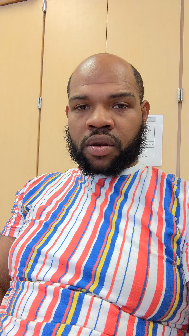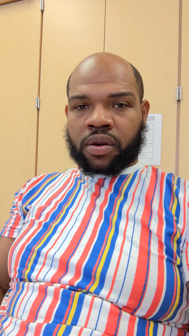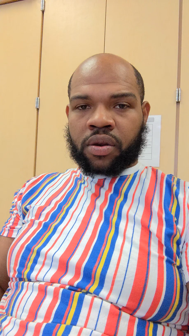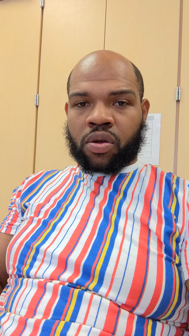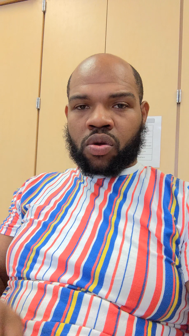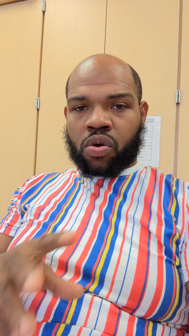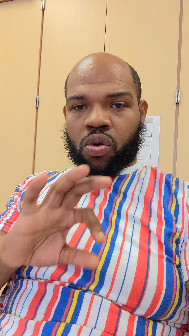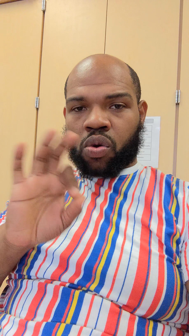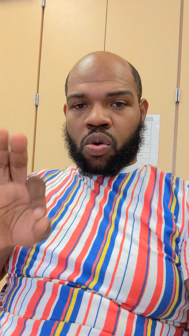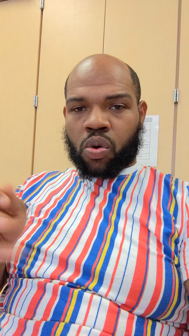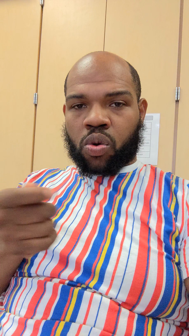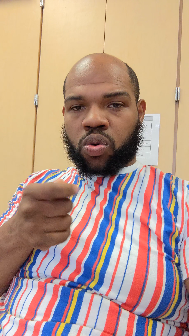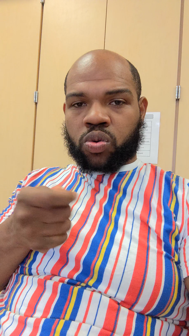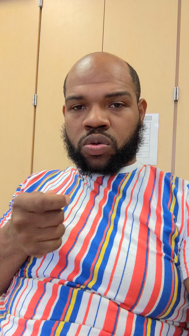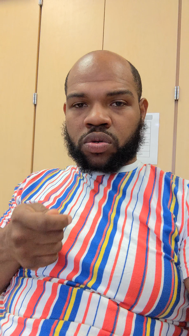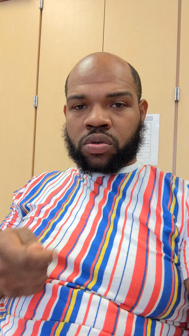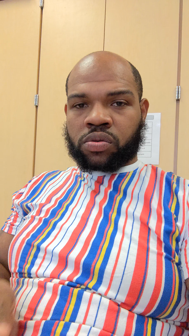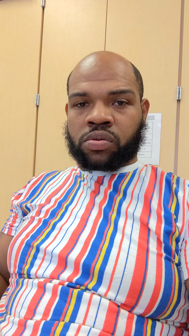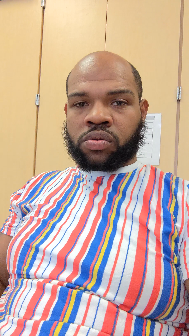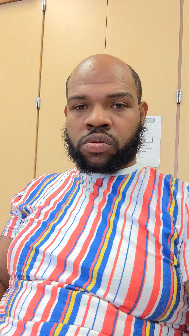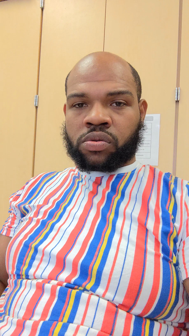hose